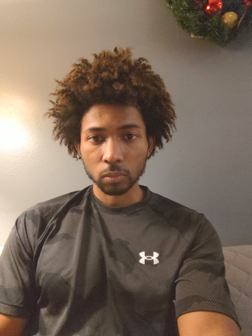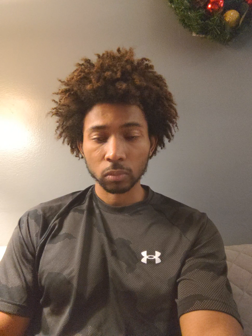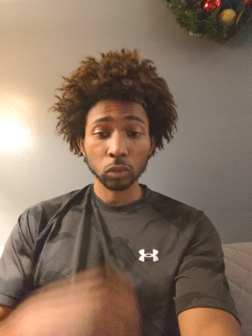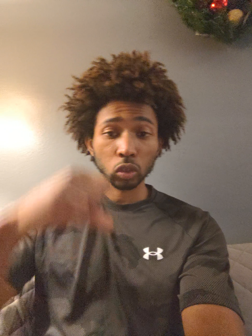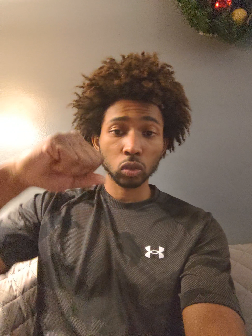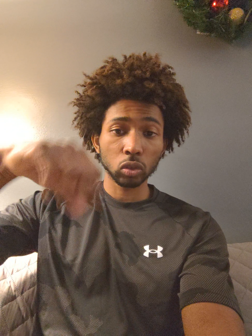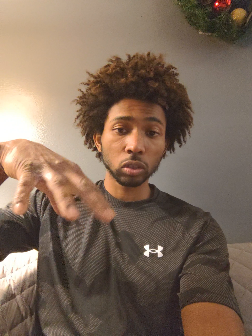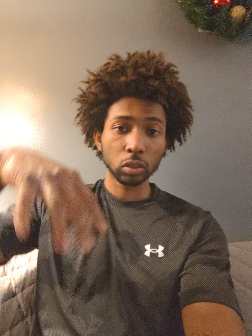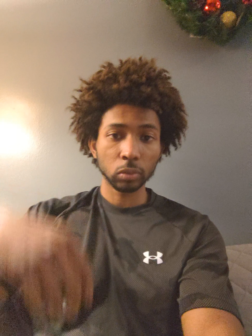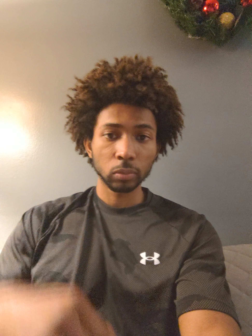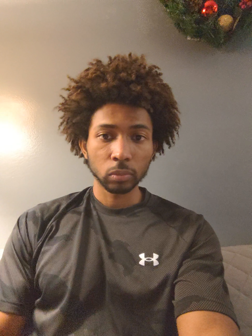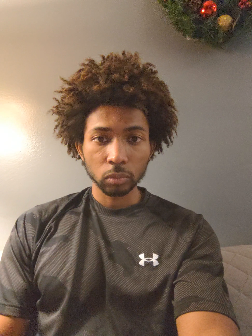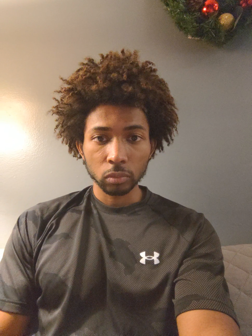drop